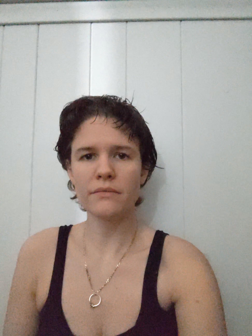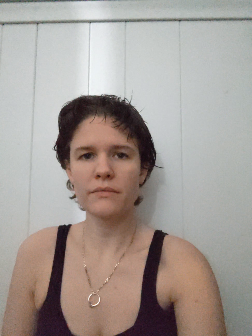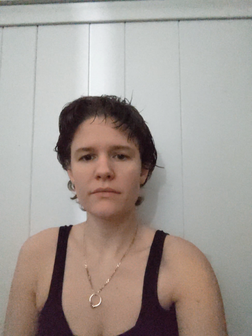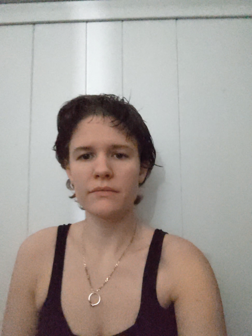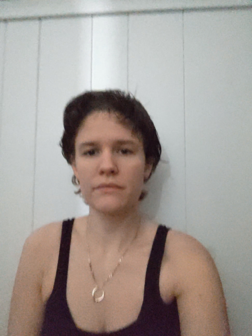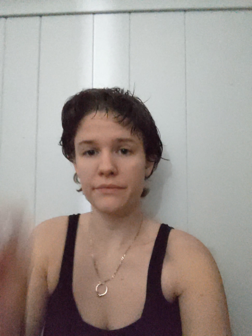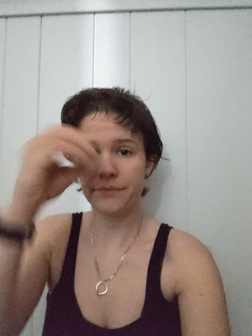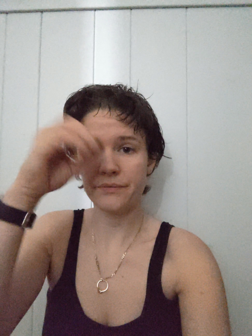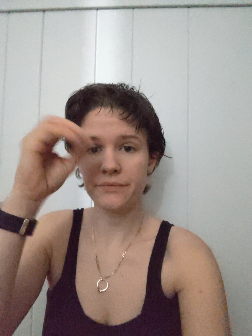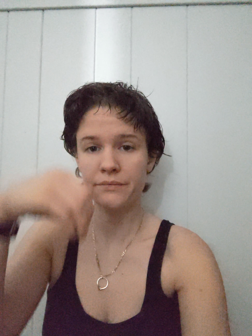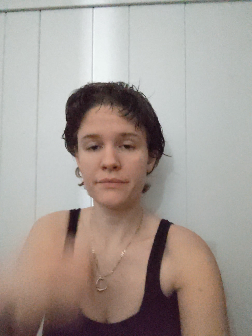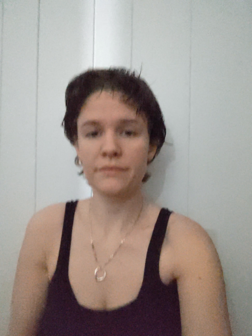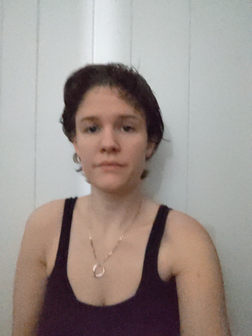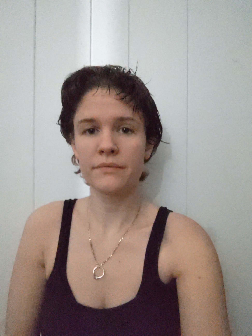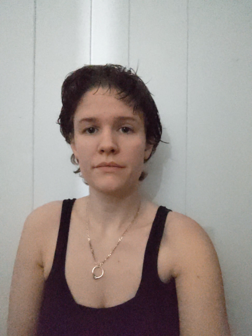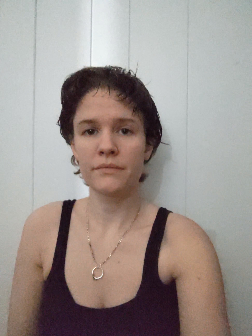owl